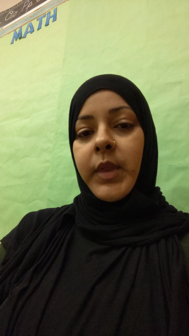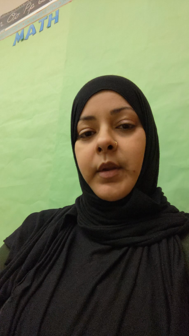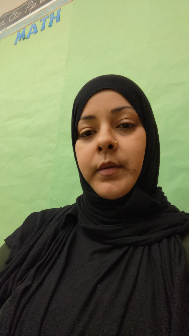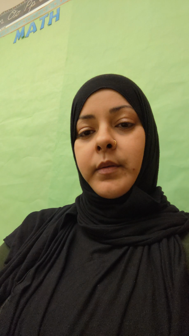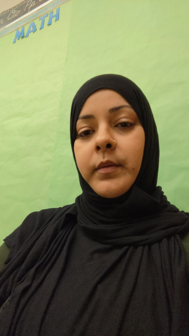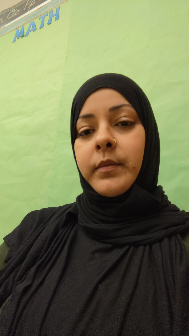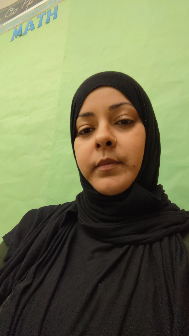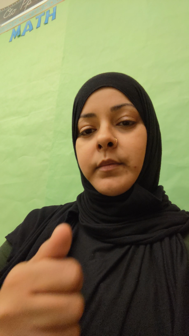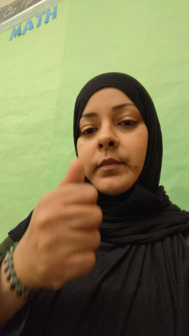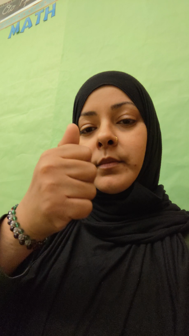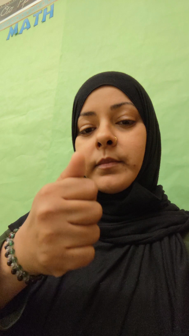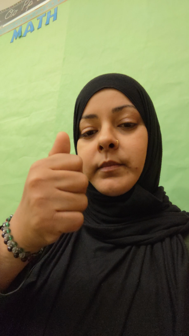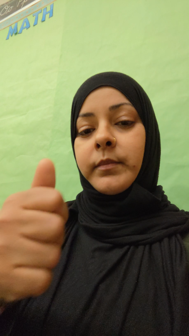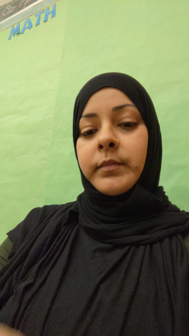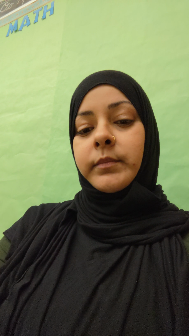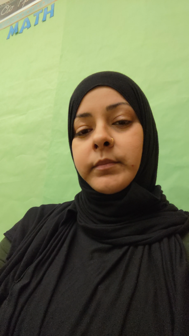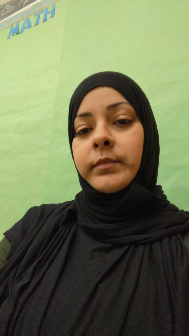help